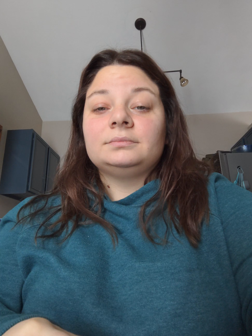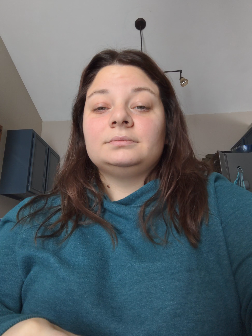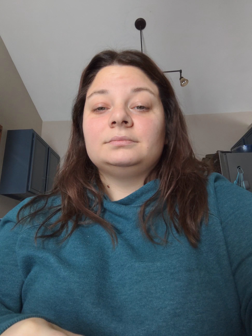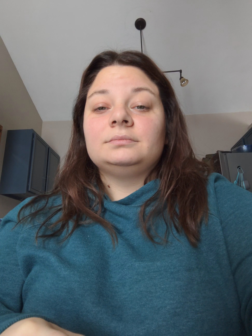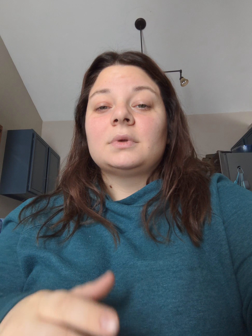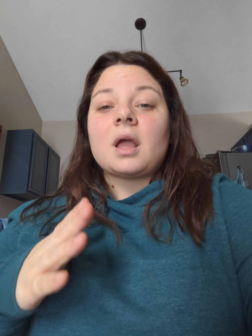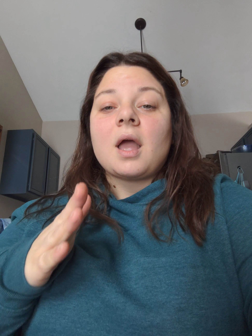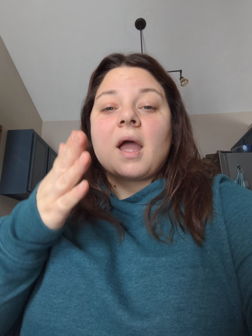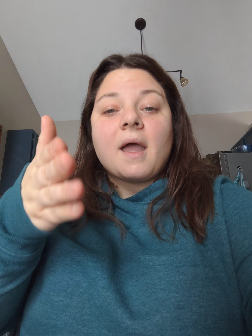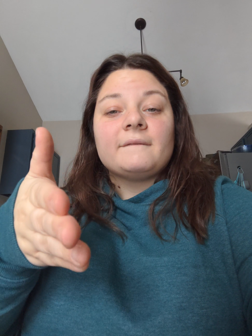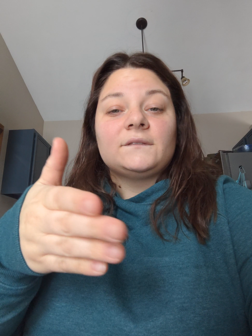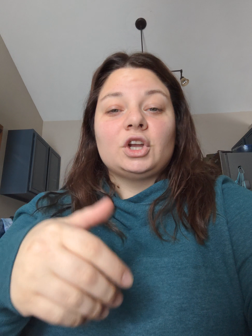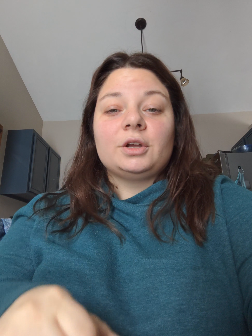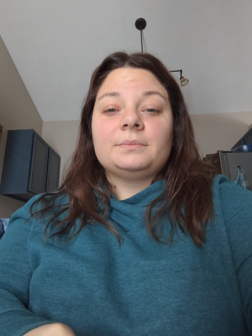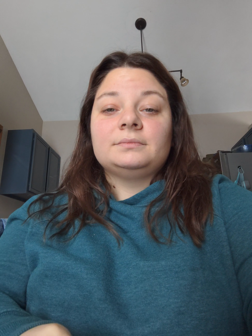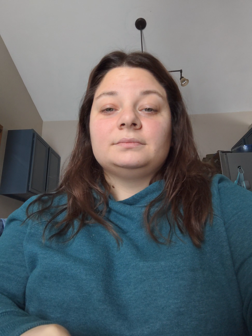after